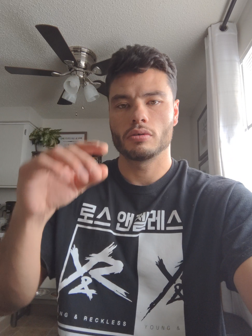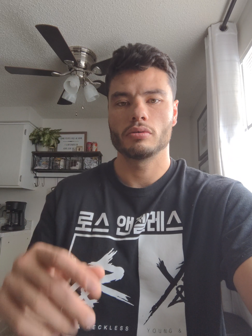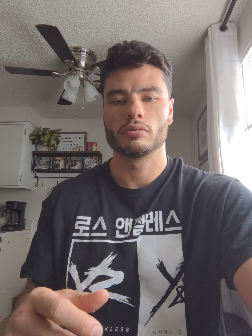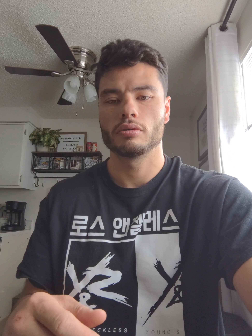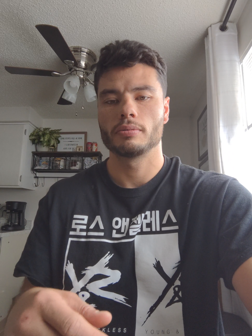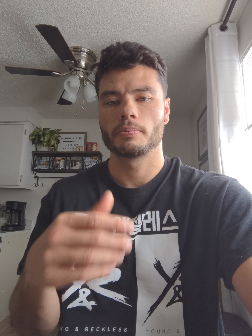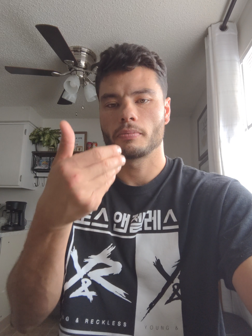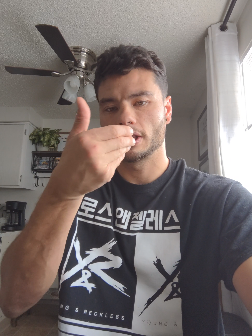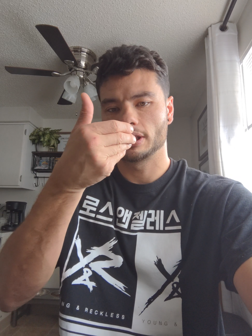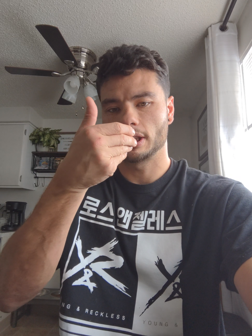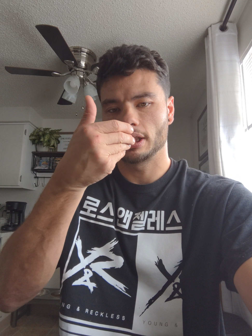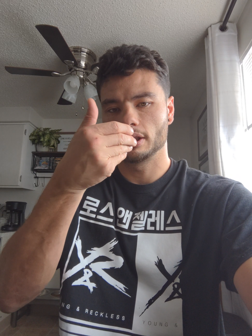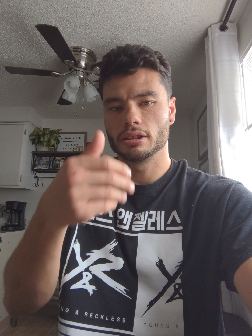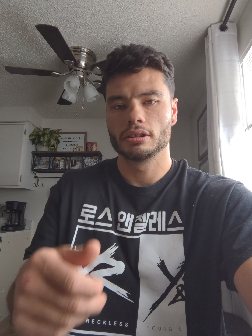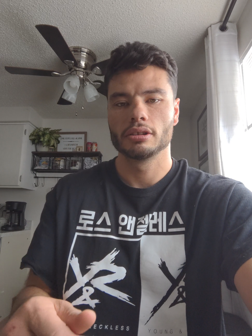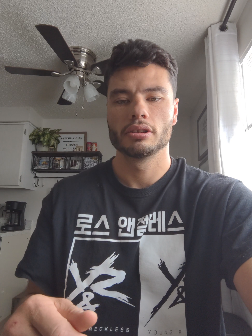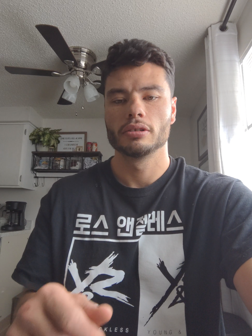pizza